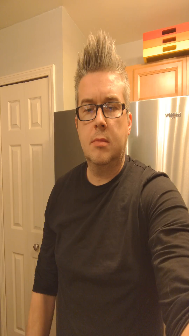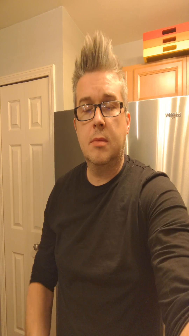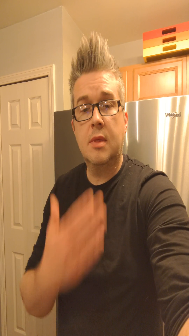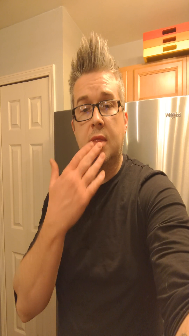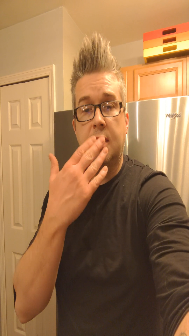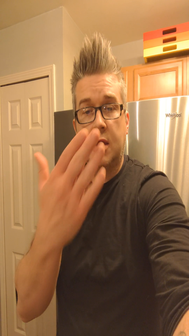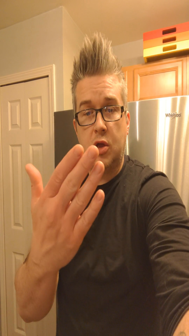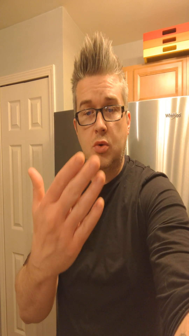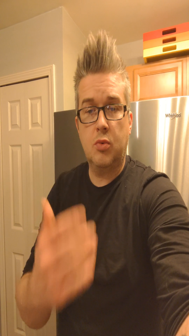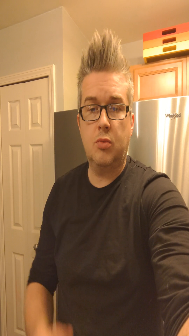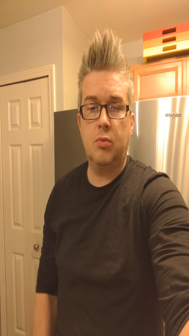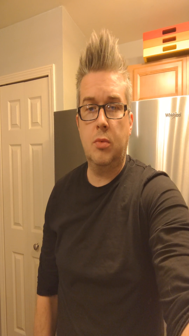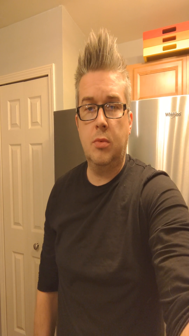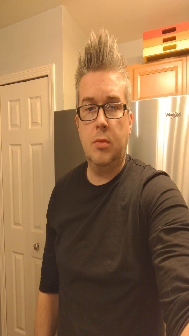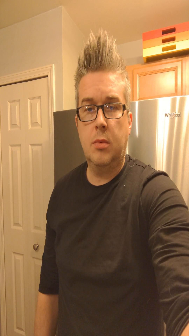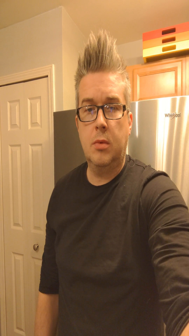thank you